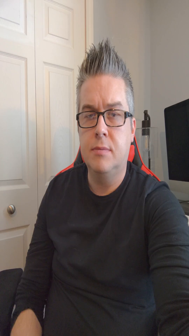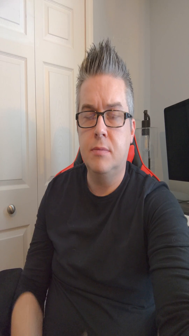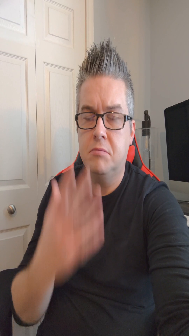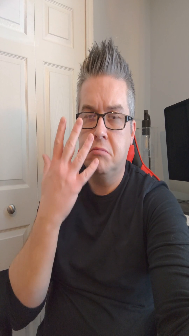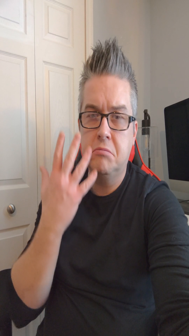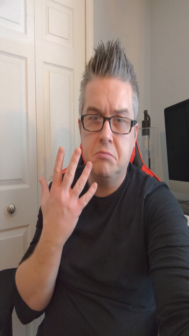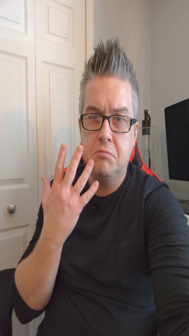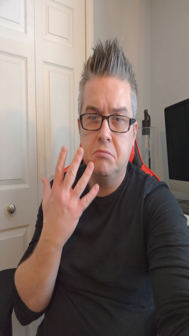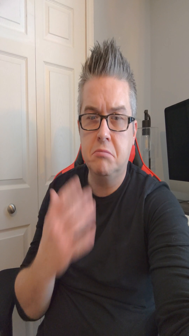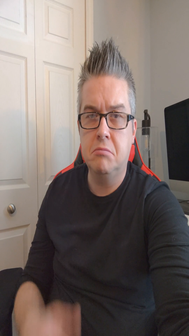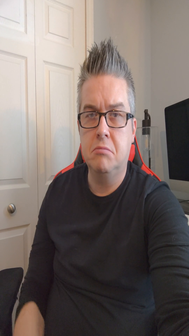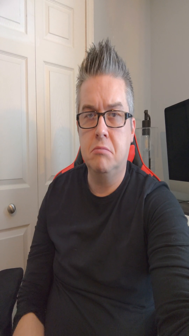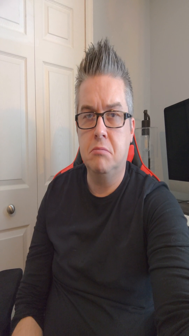sad